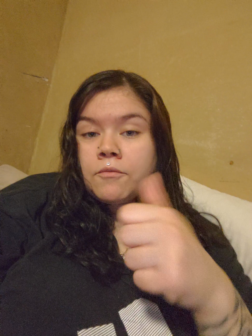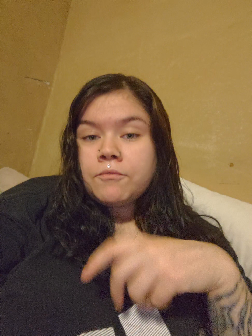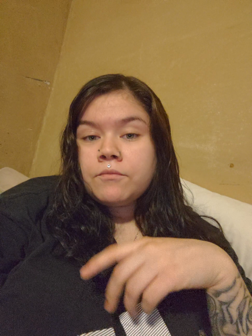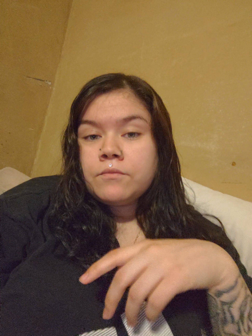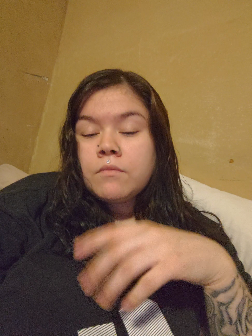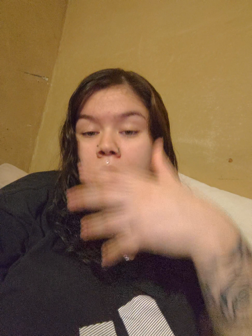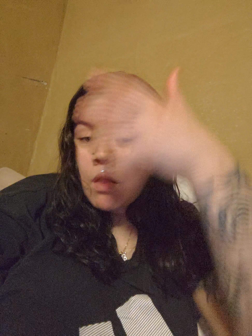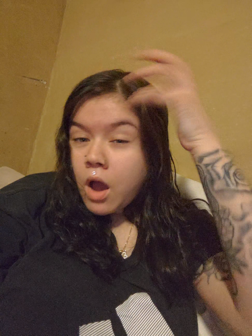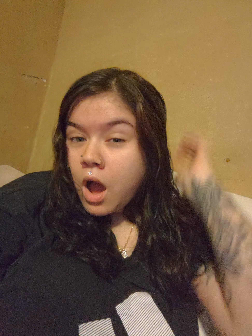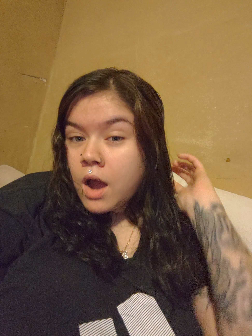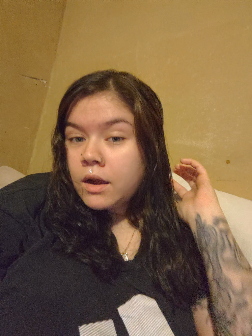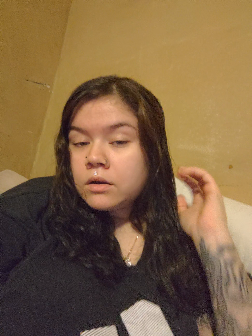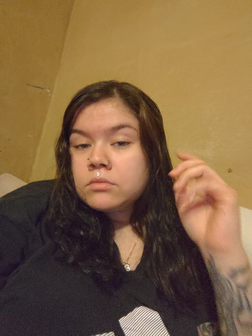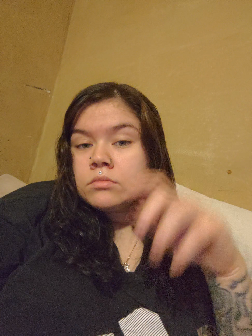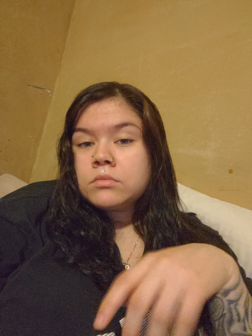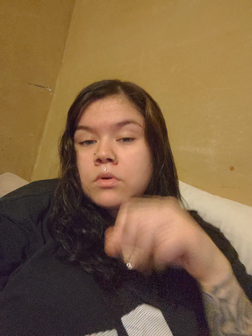lion